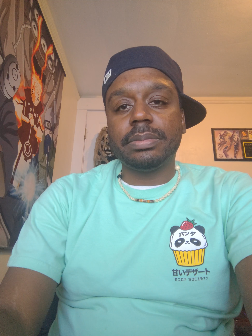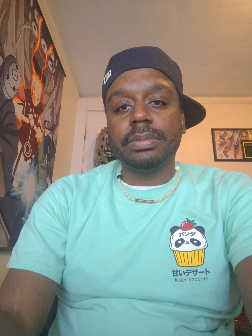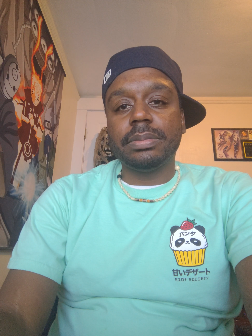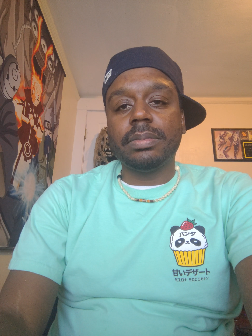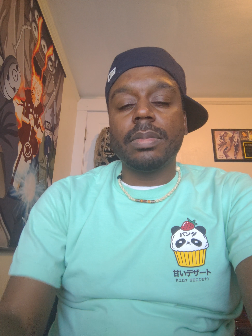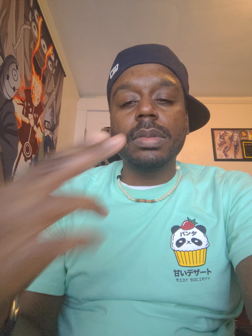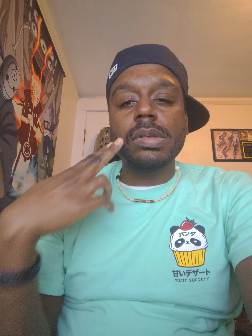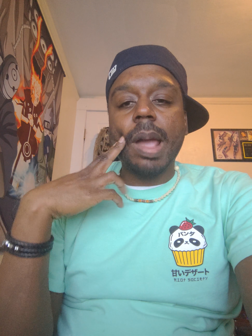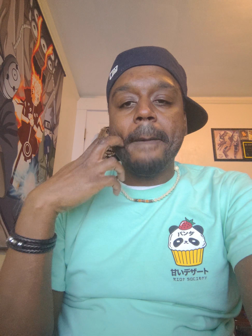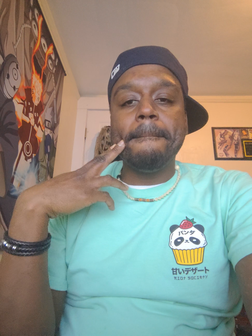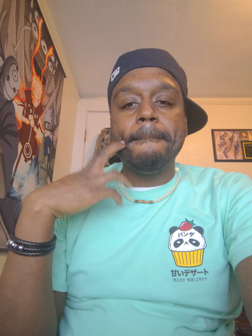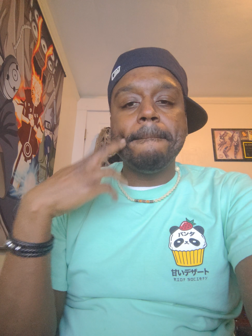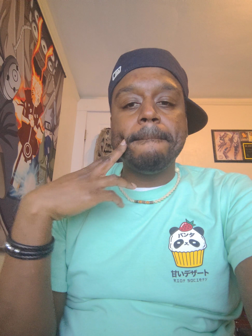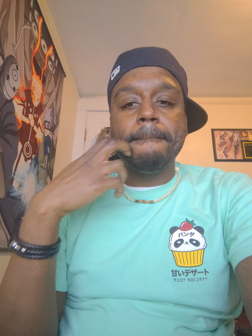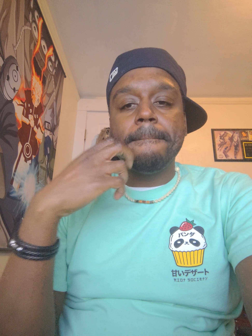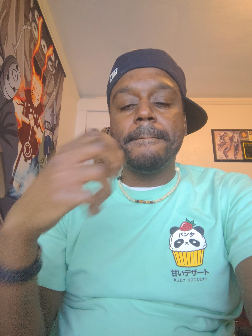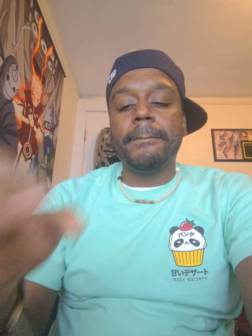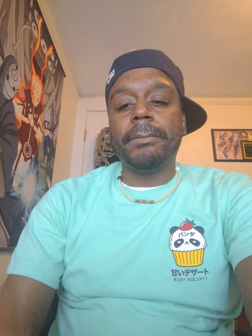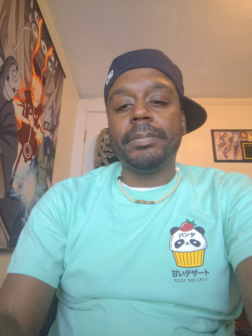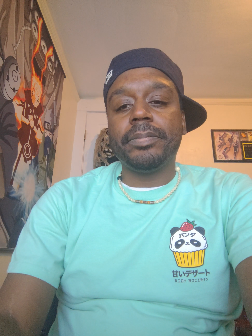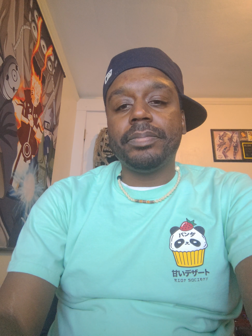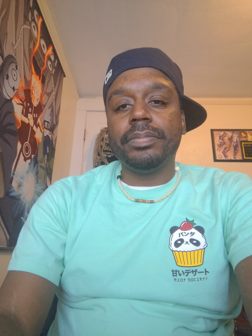gum